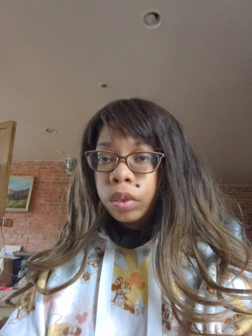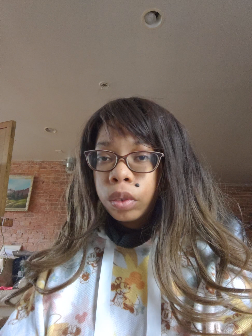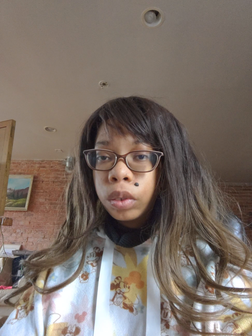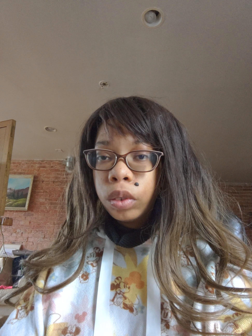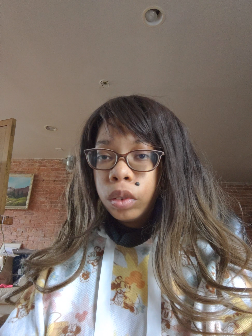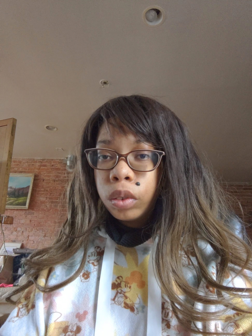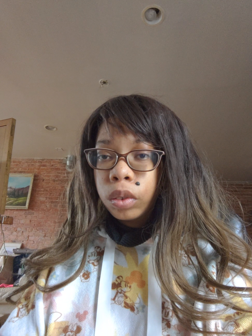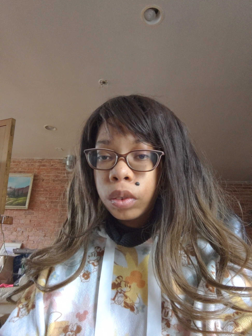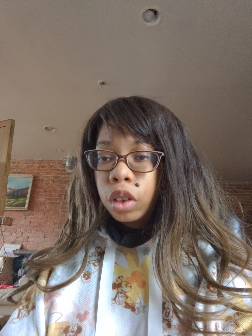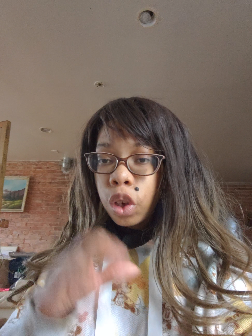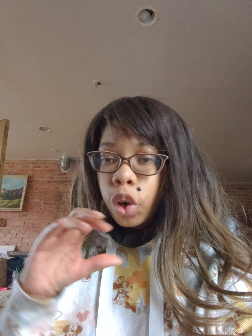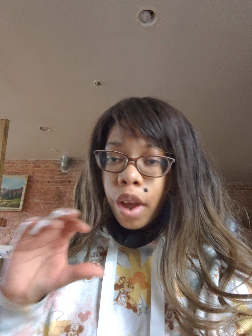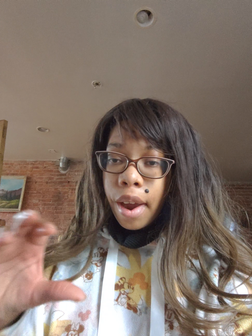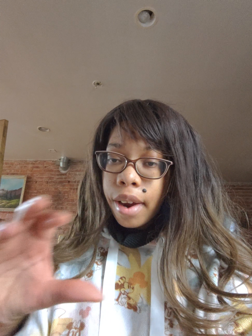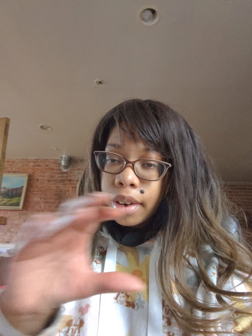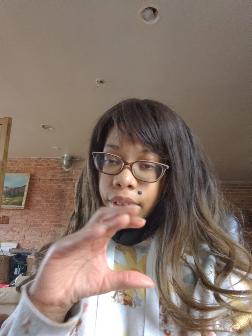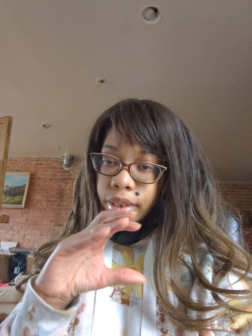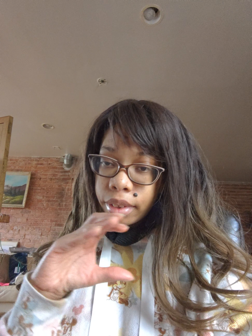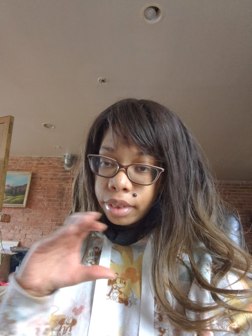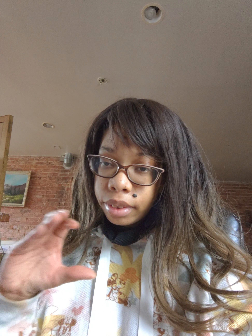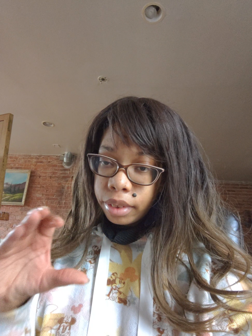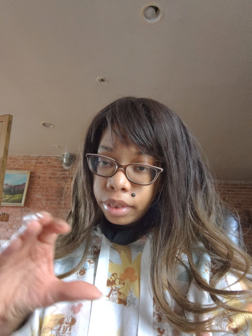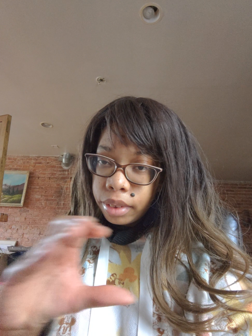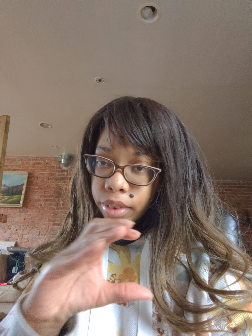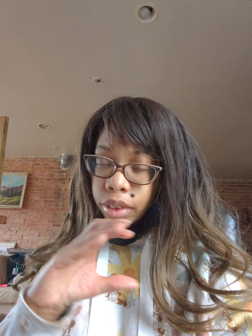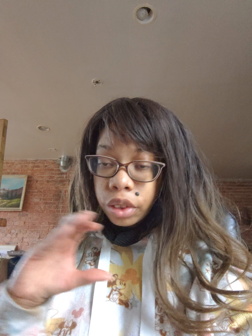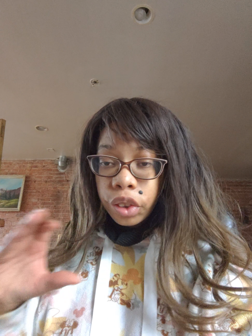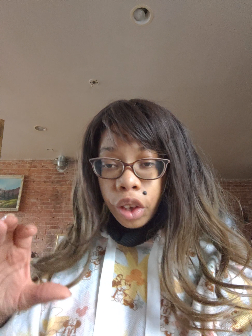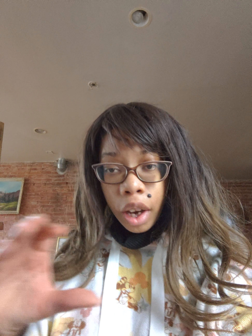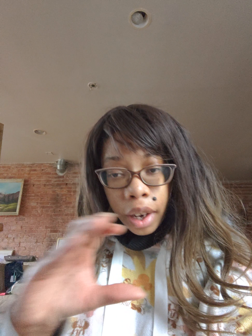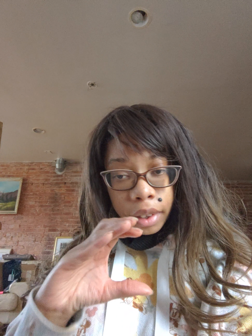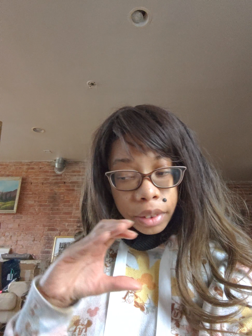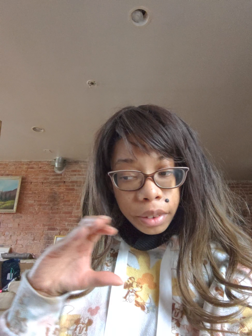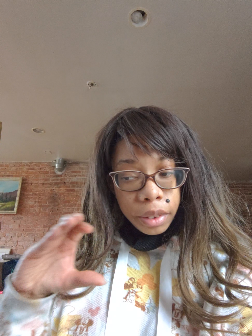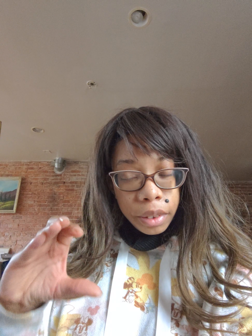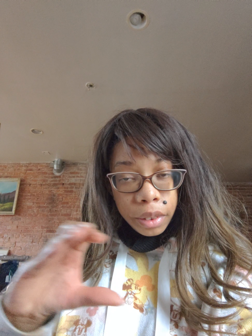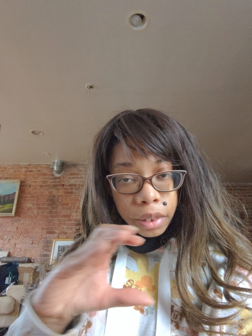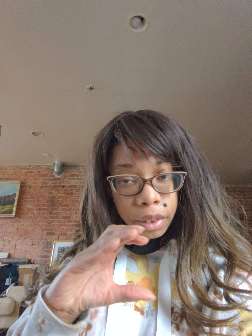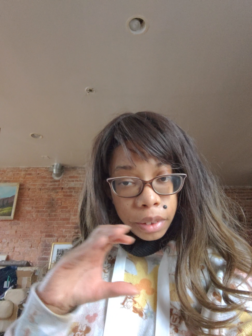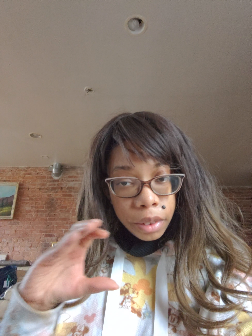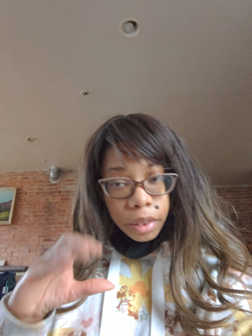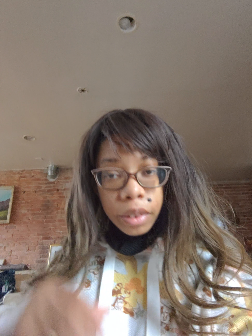chocolate